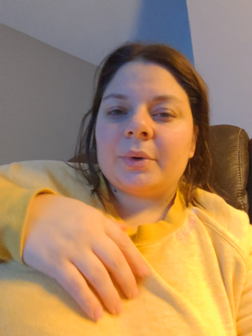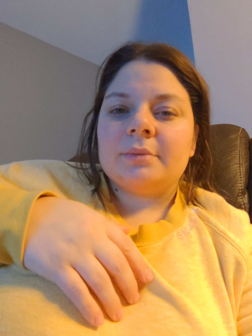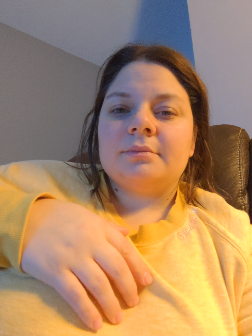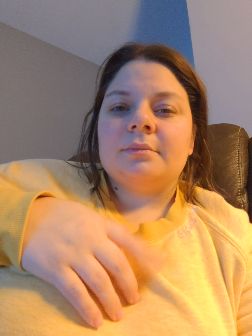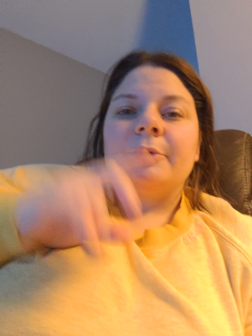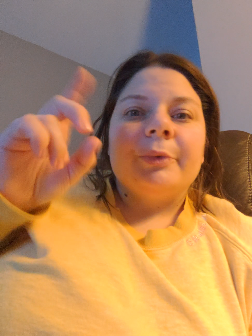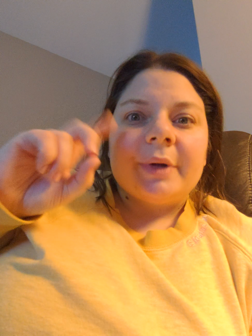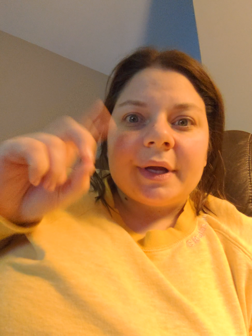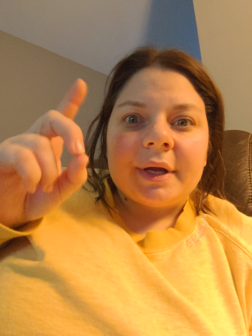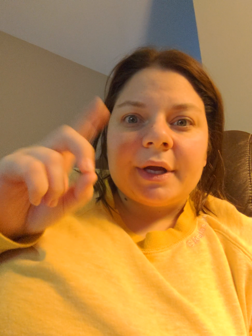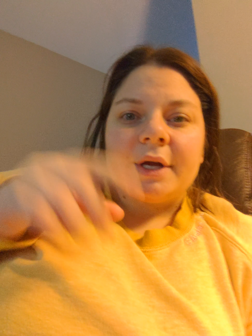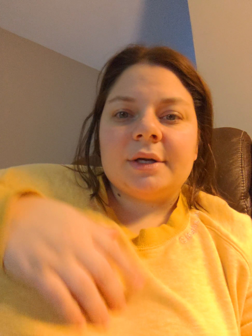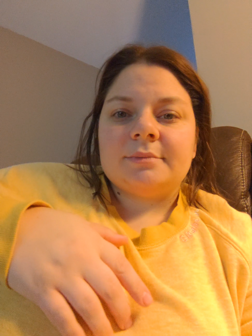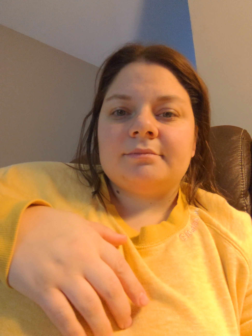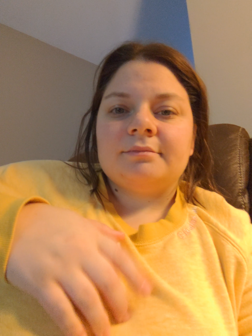where